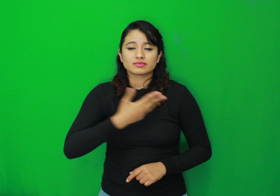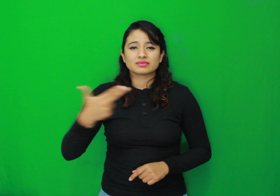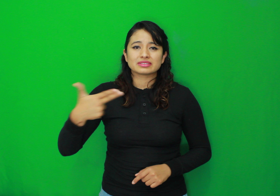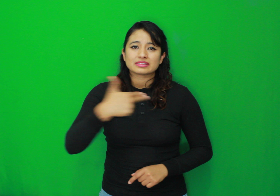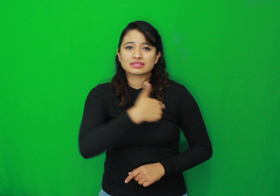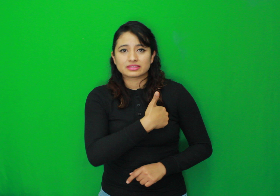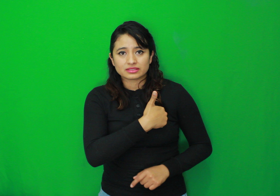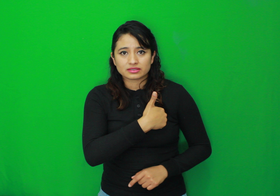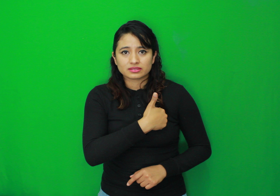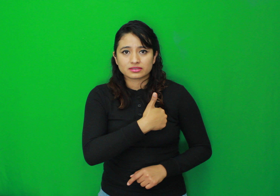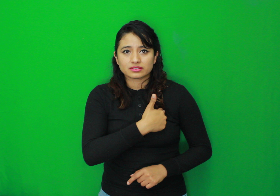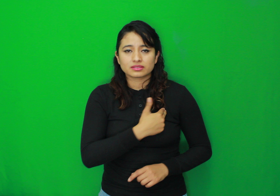herida